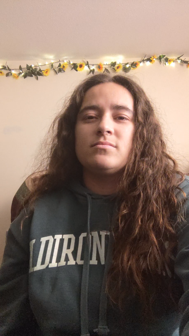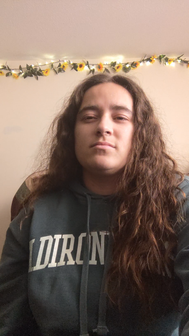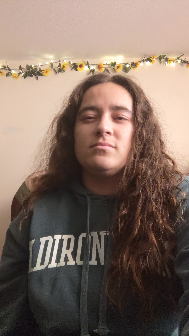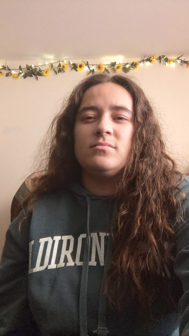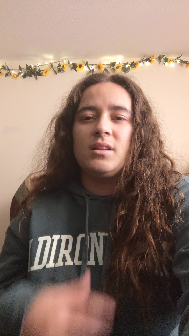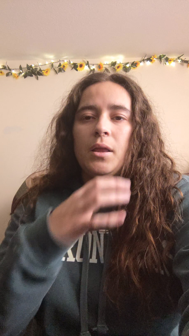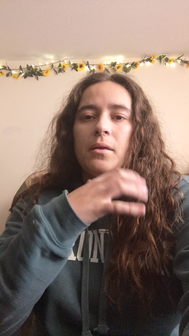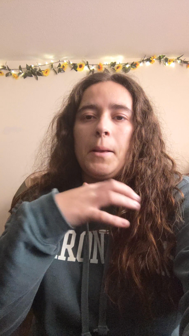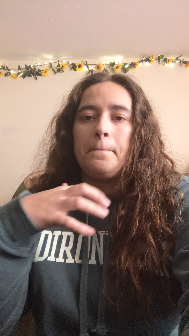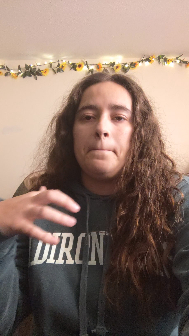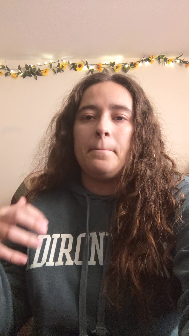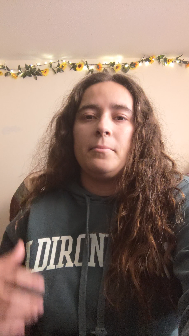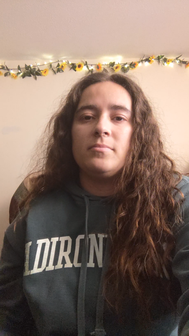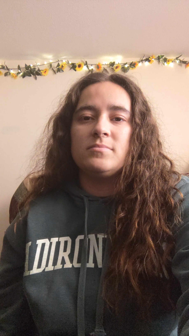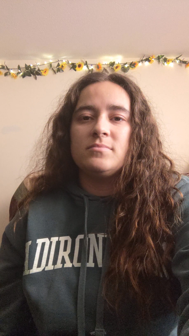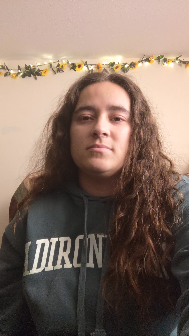grapes